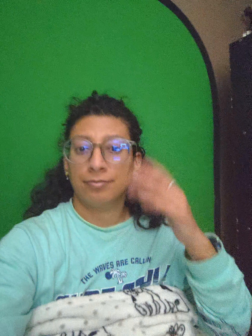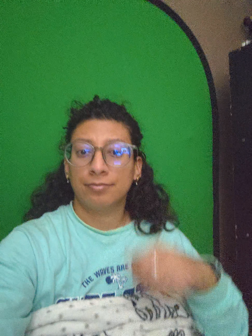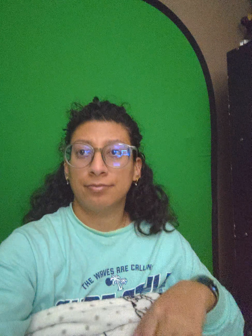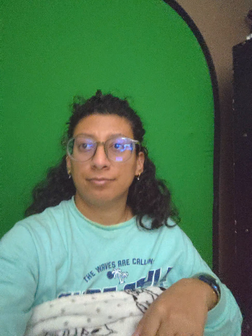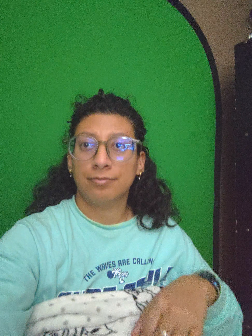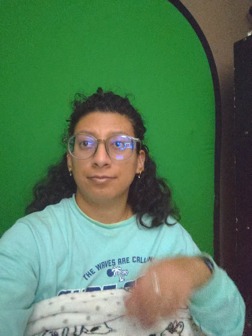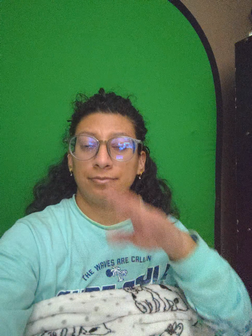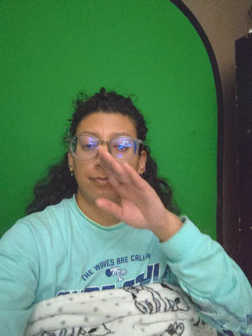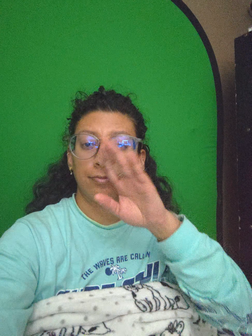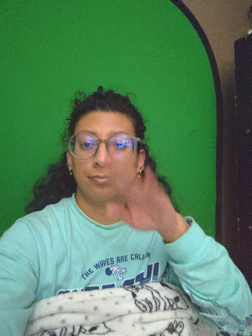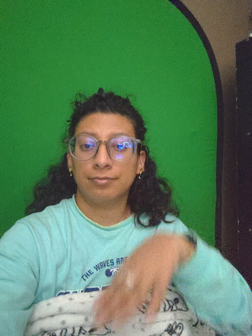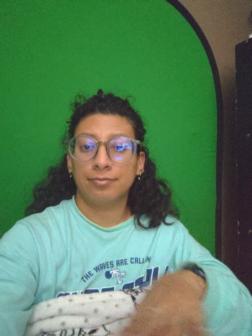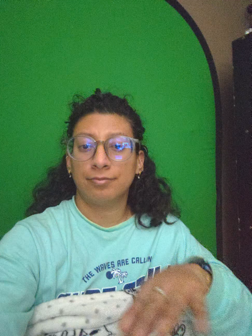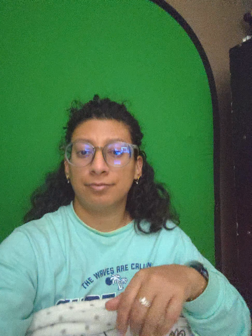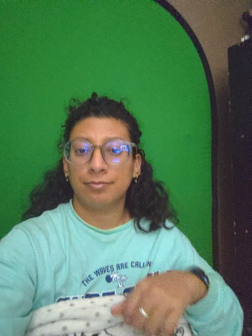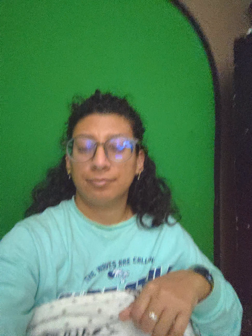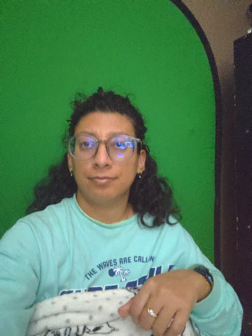elephant